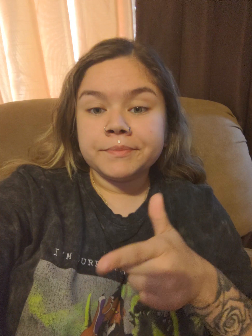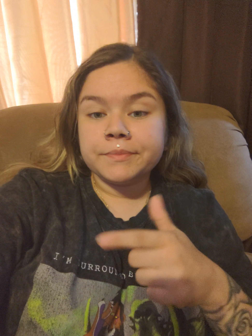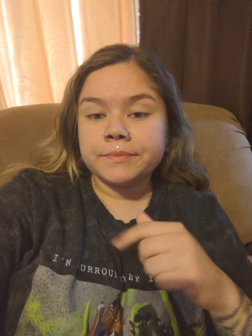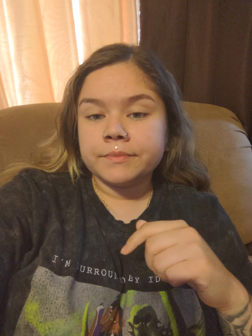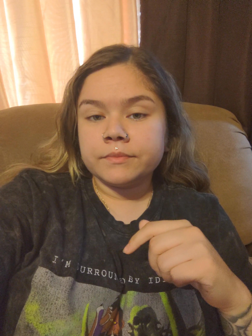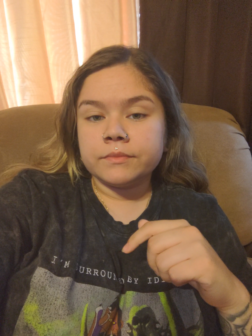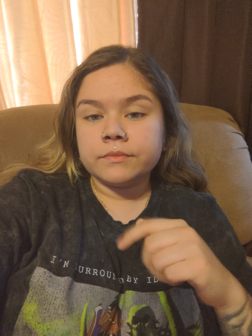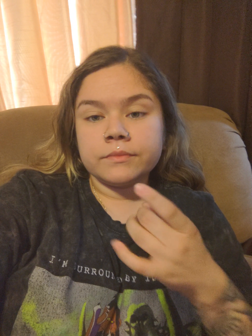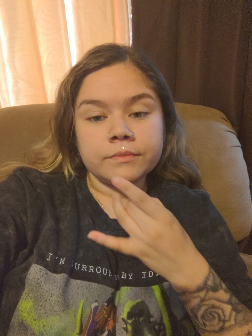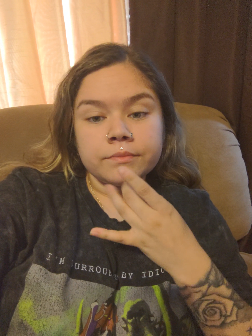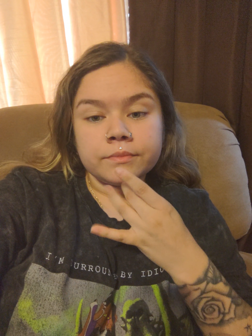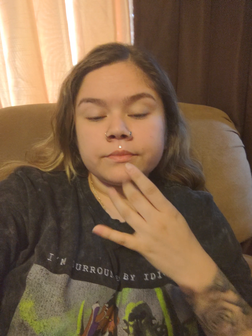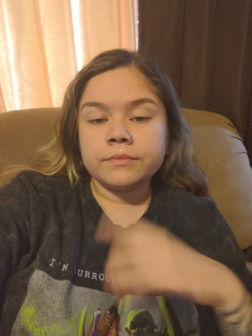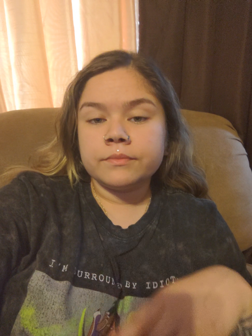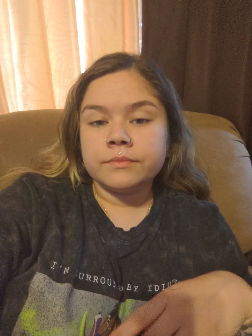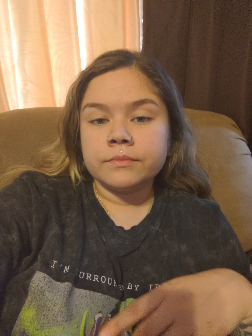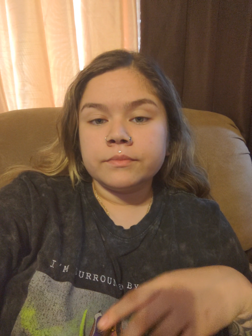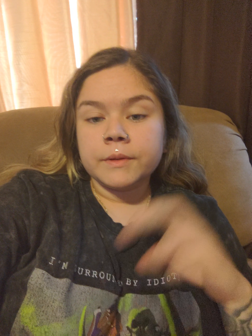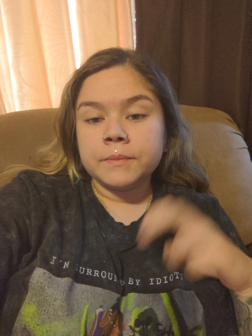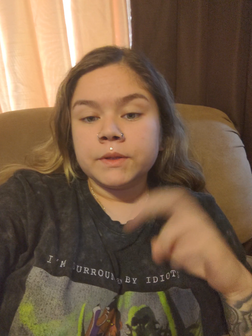light bulb